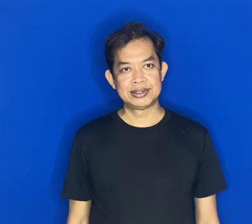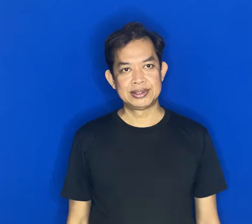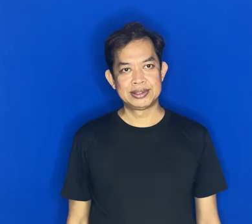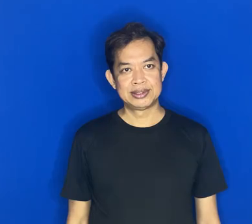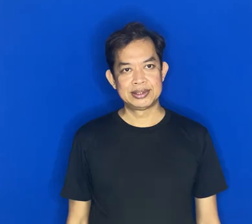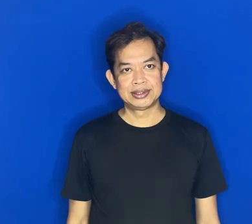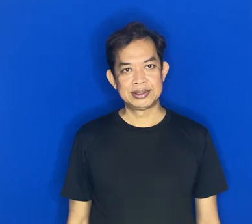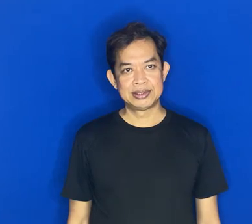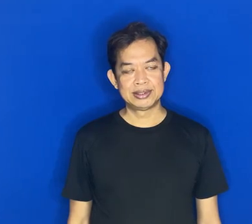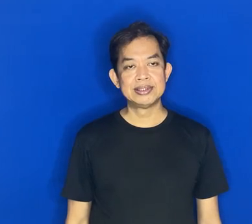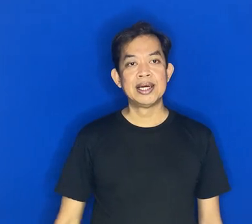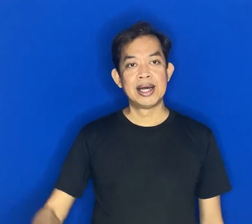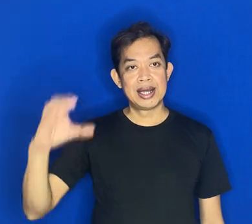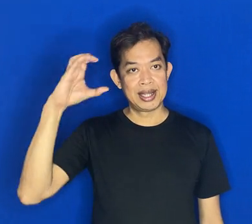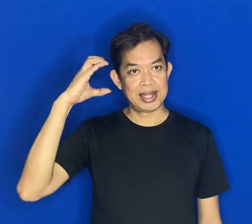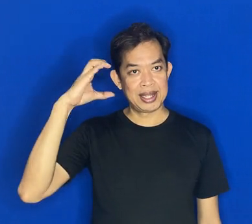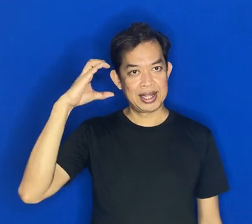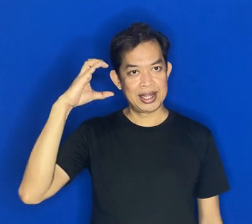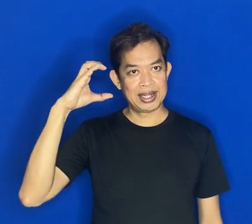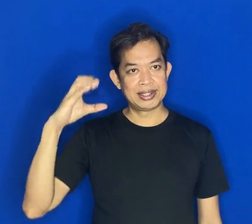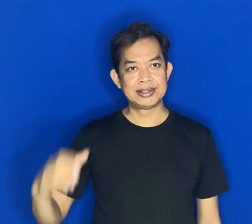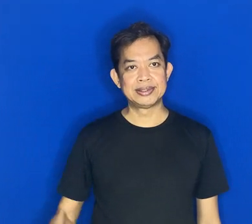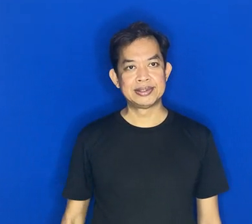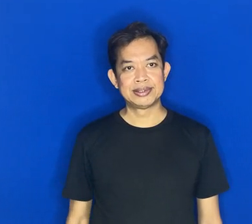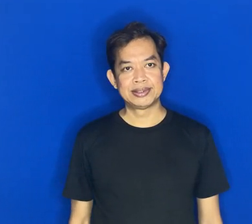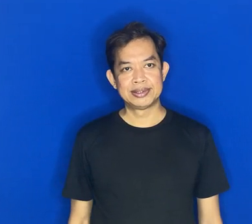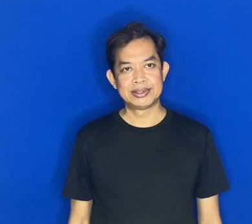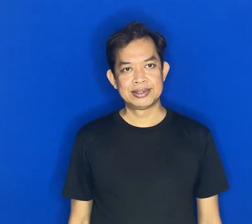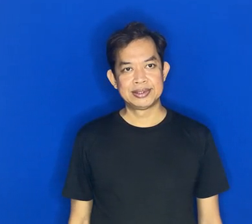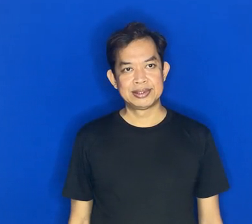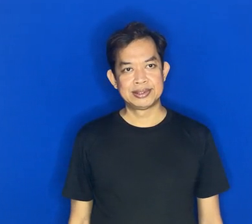cousin